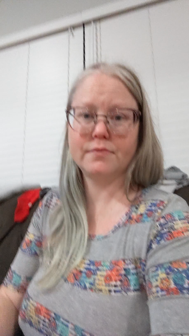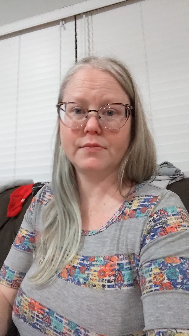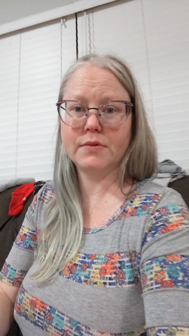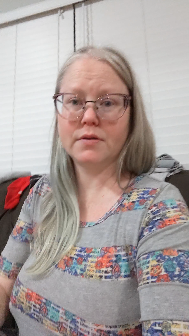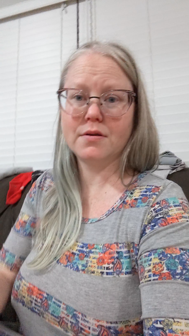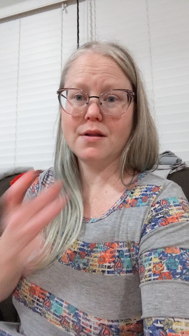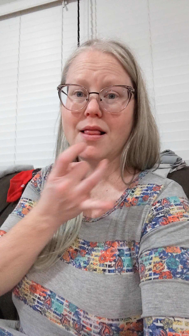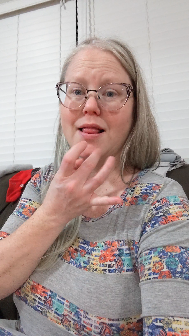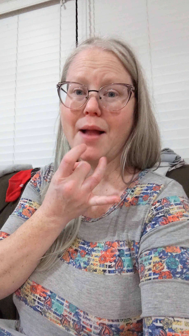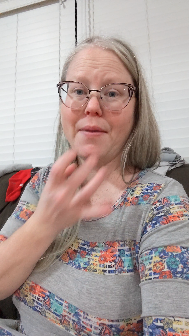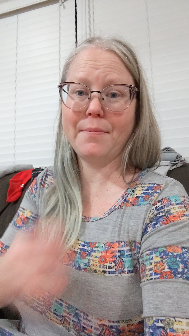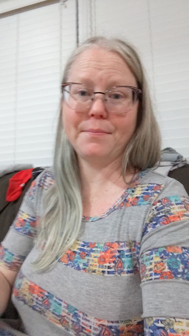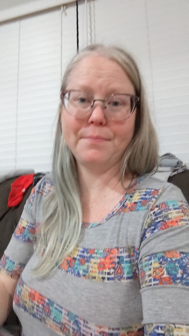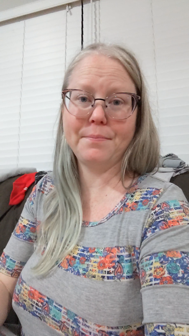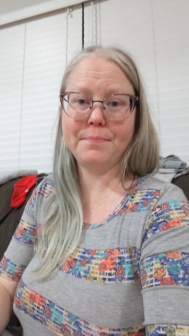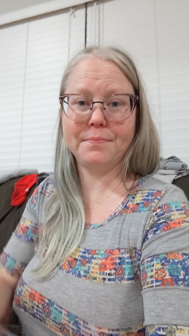light bulb